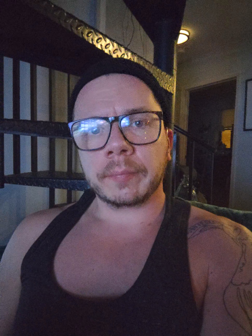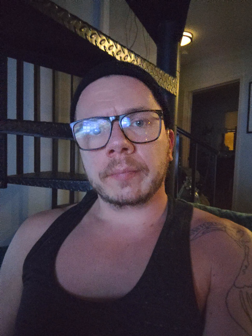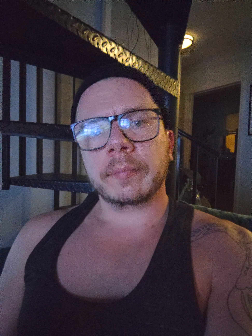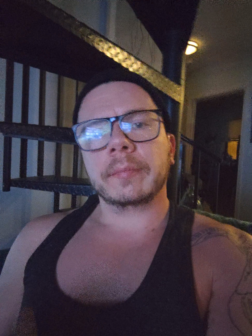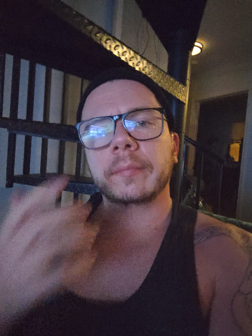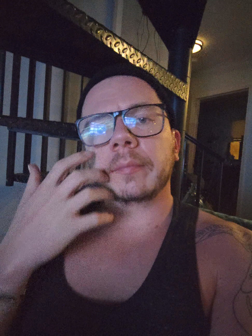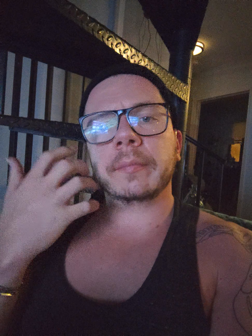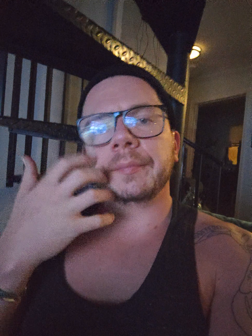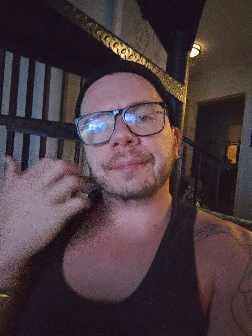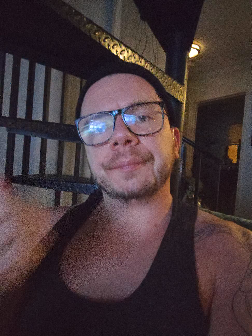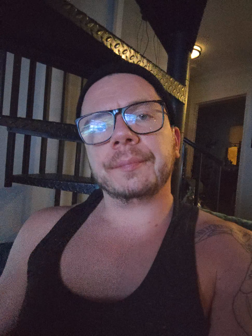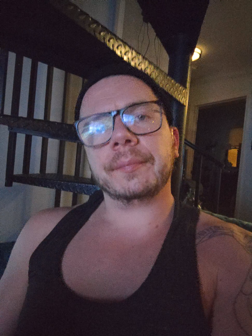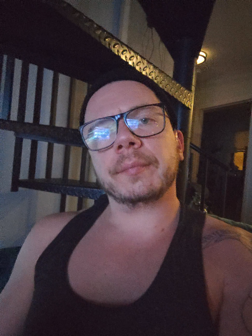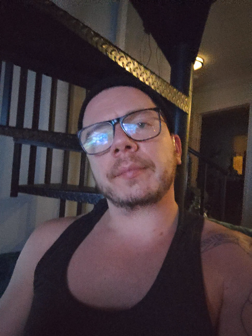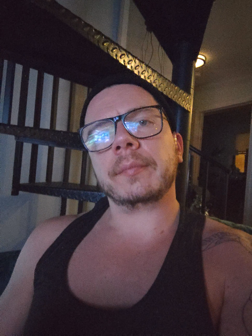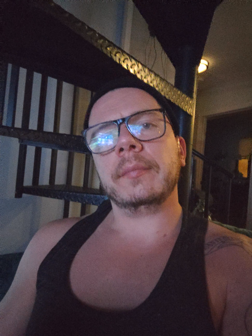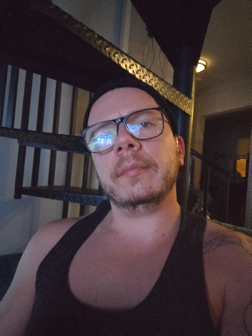tiger